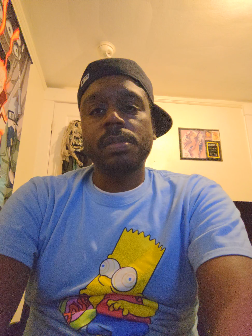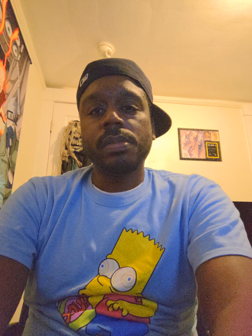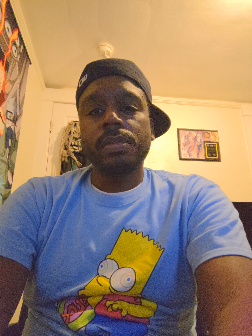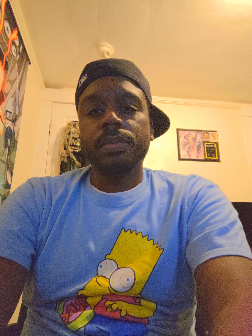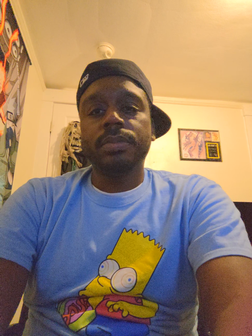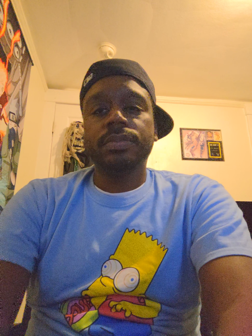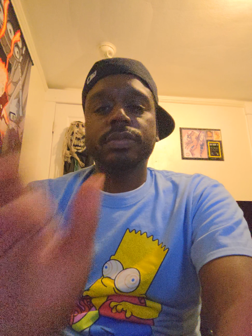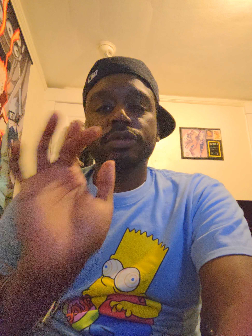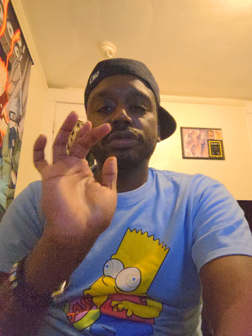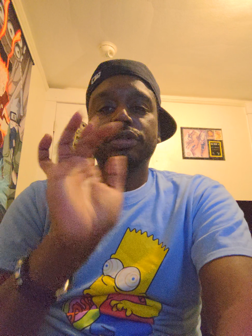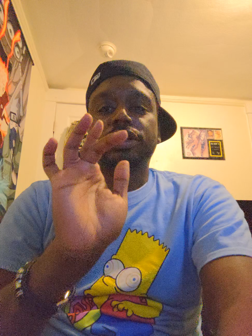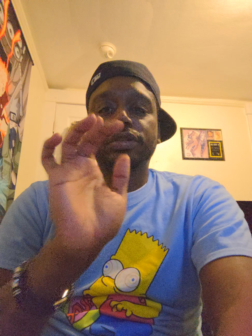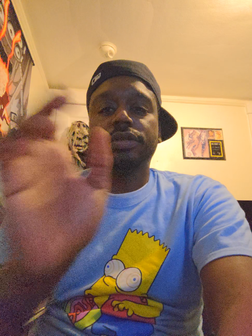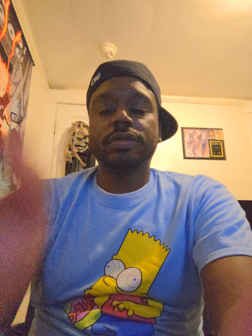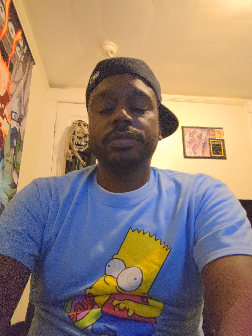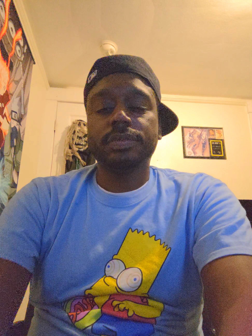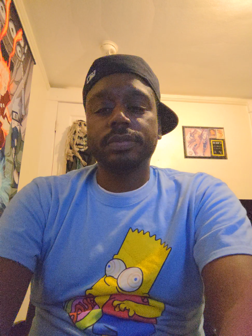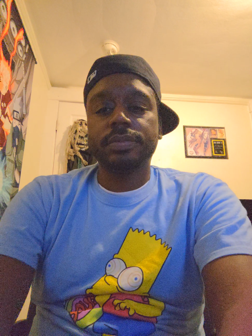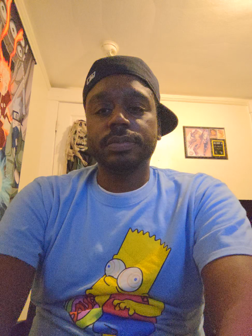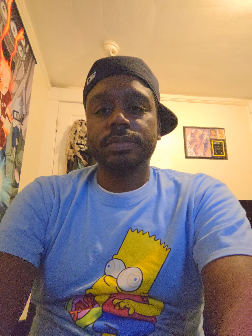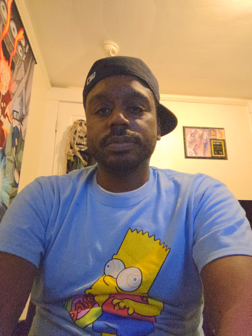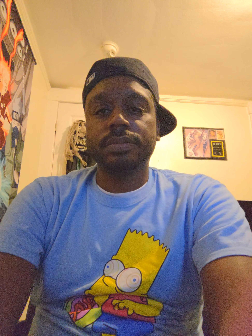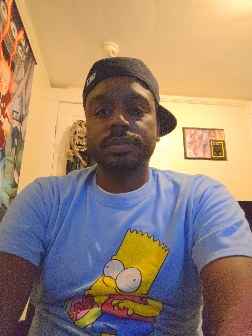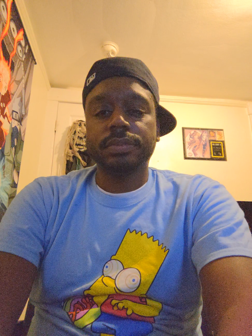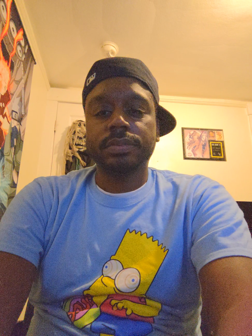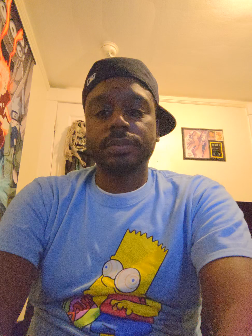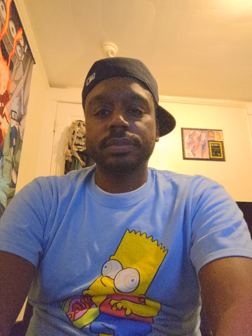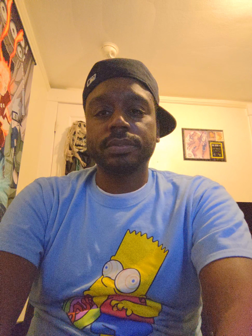touch